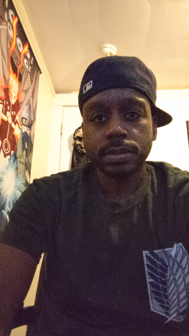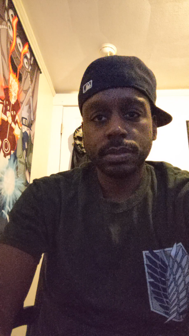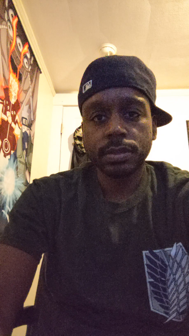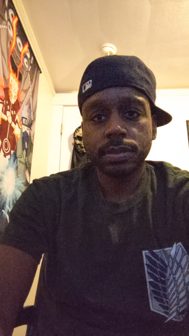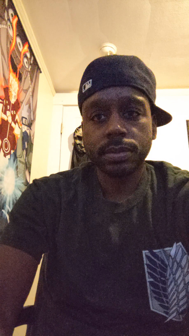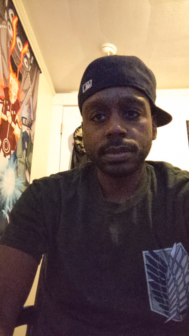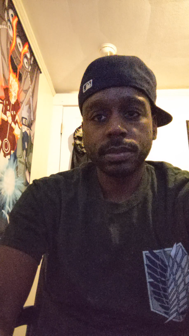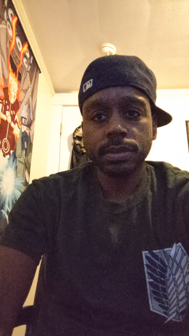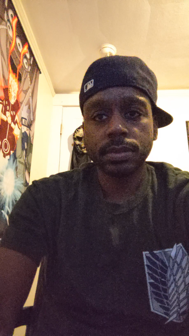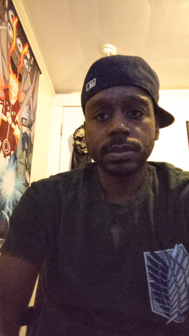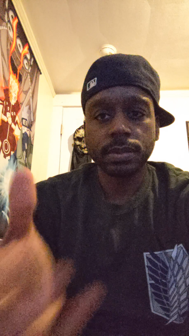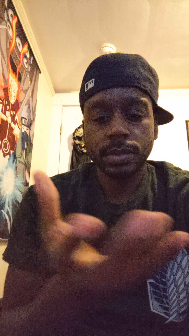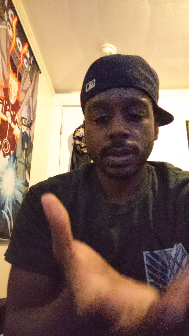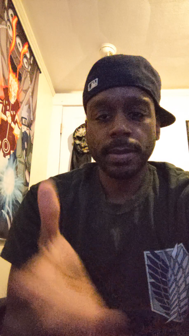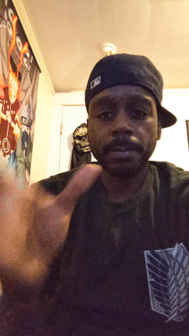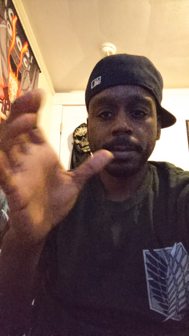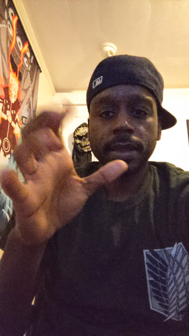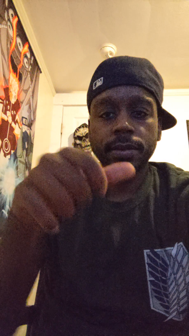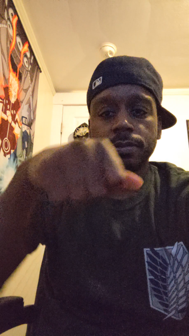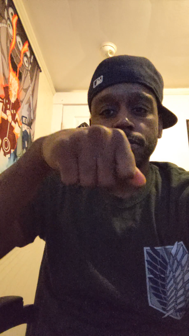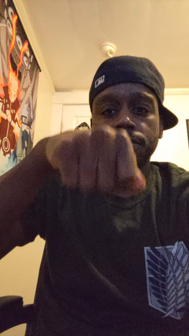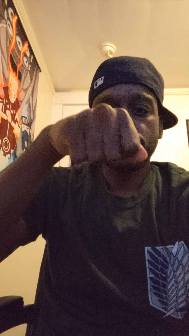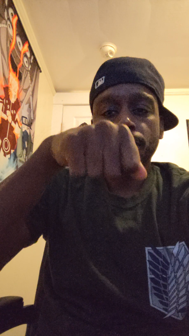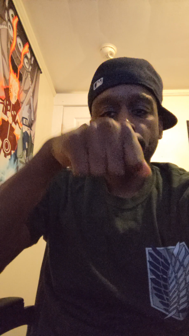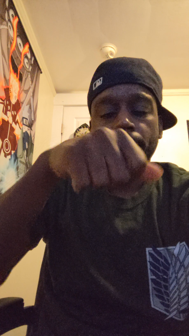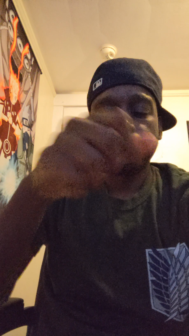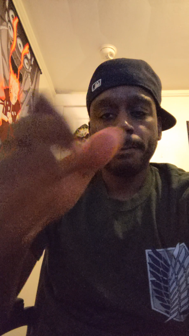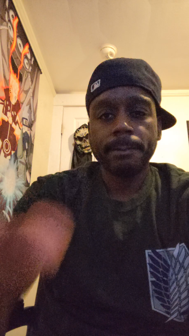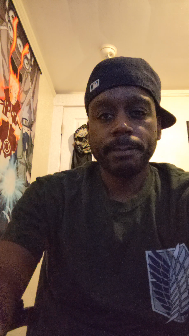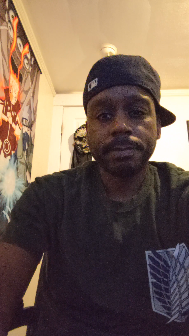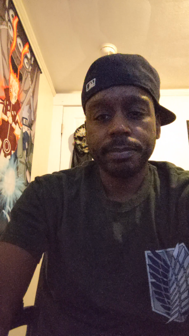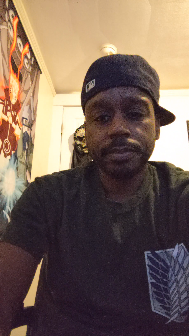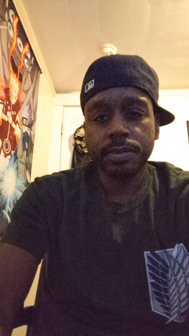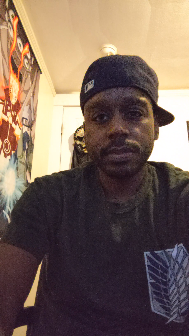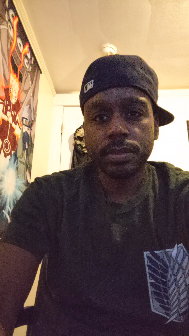bucket